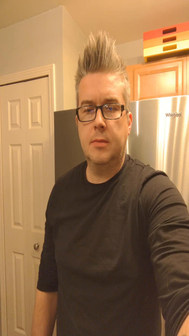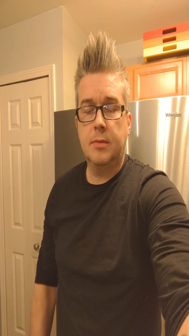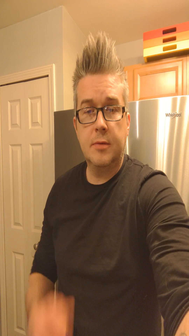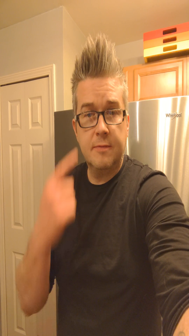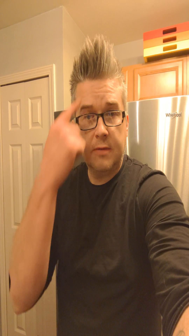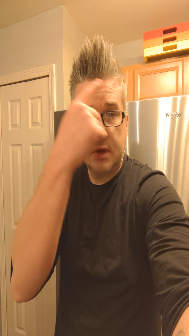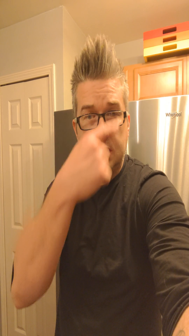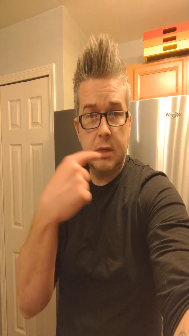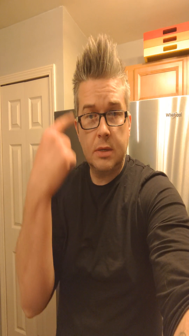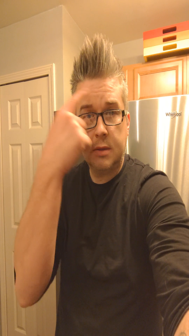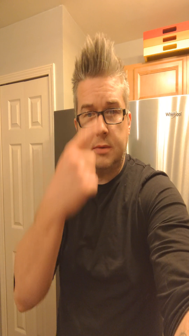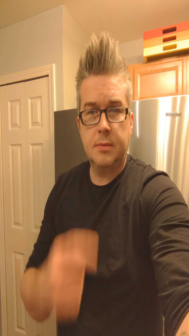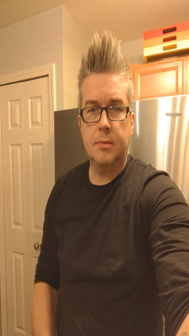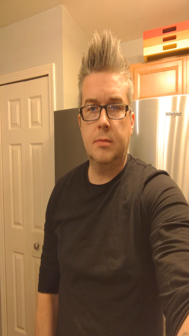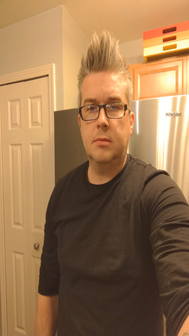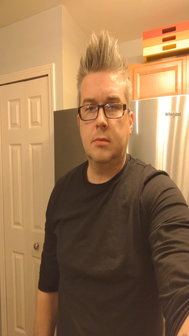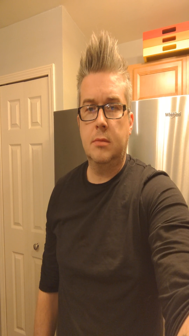face